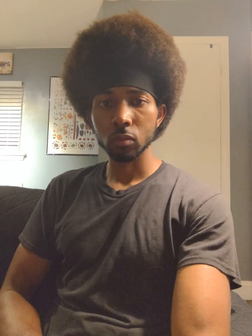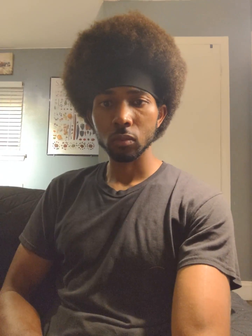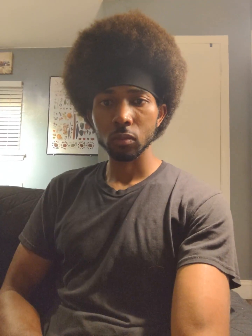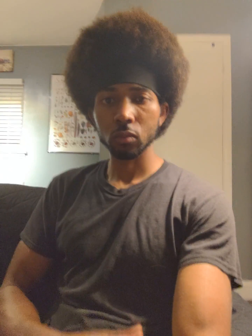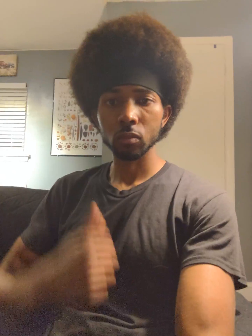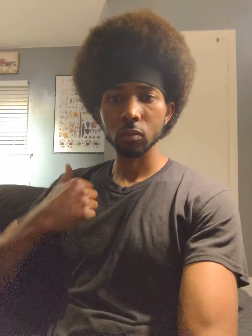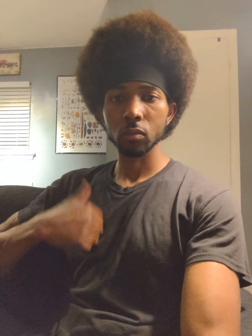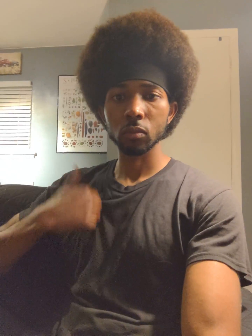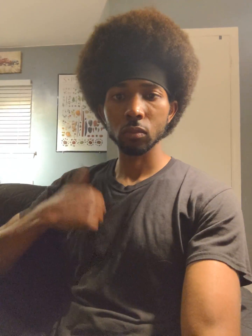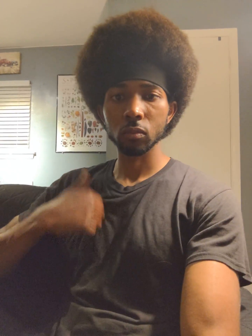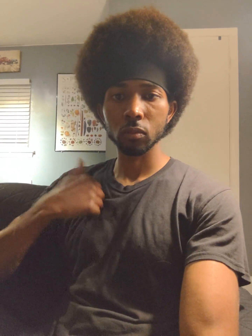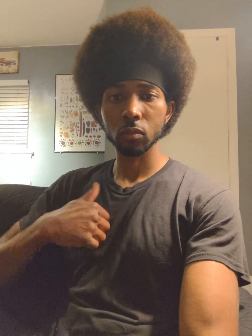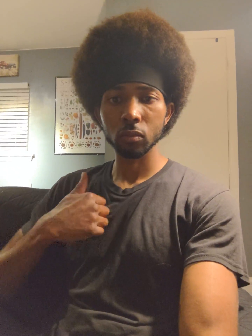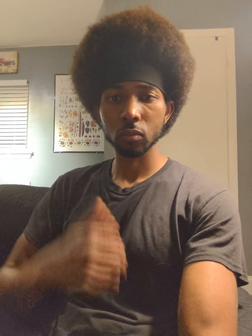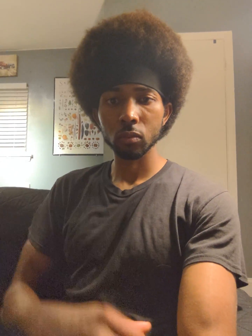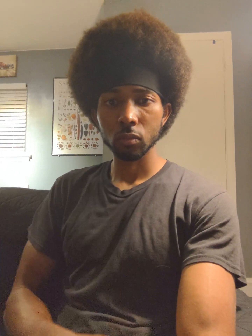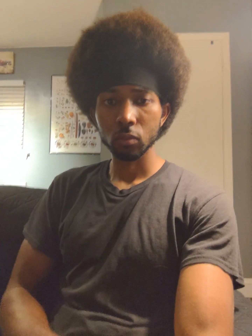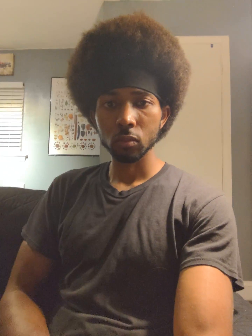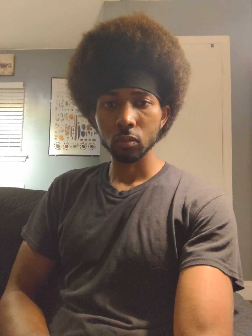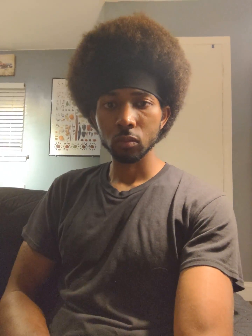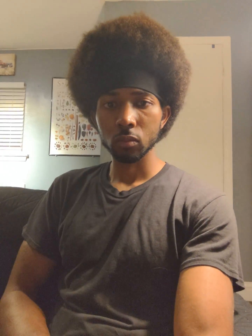bathtub